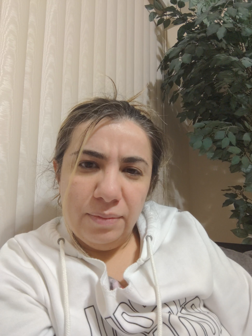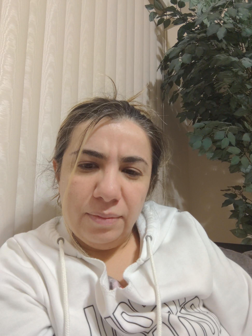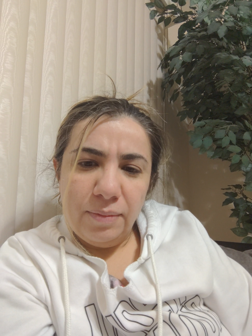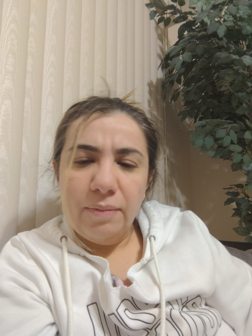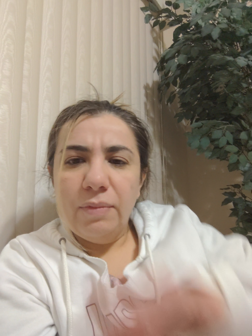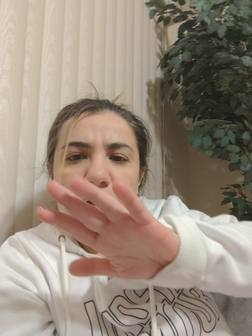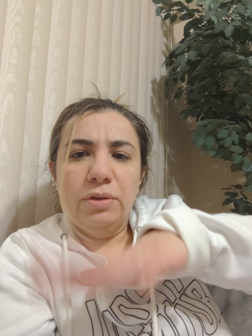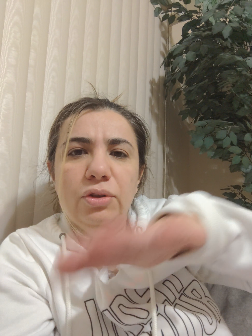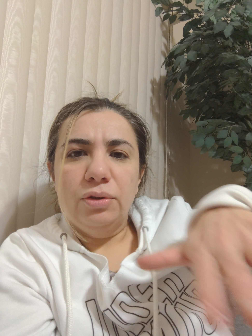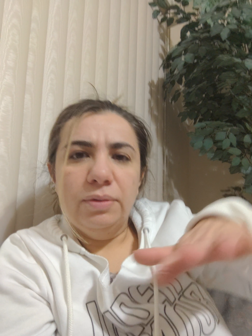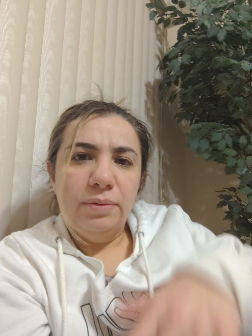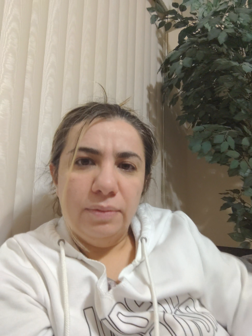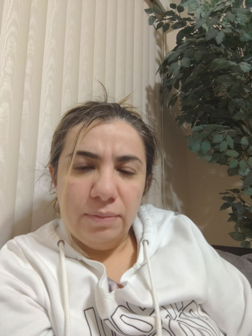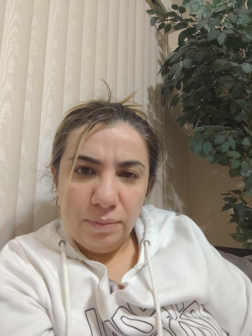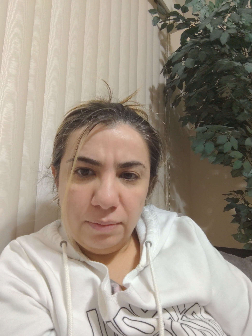child